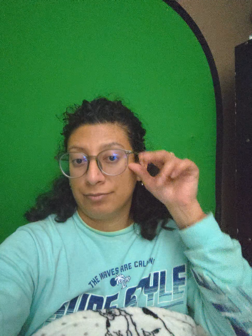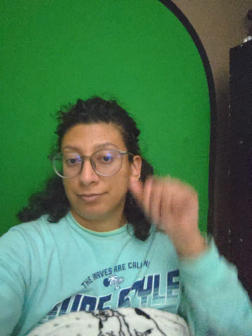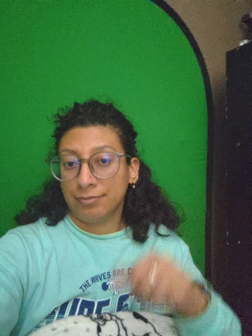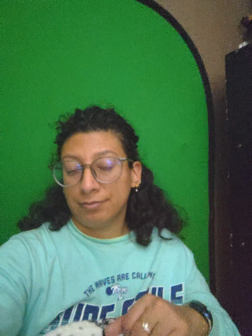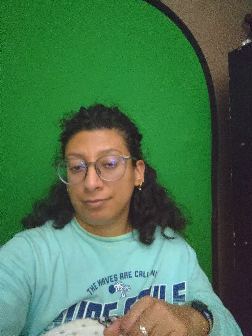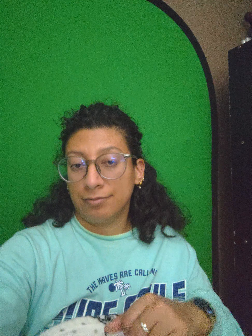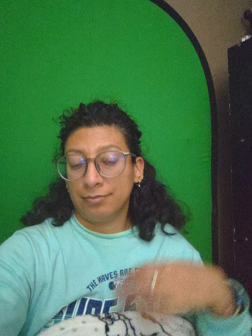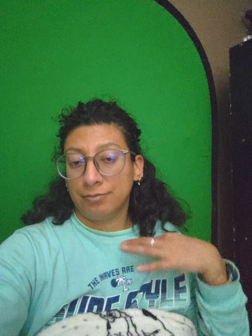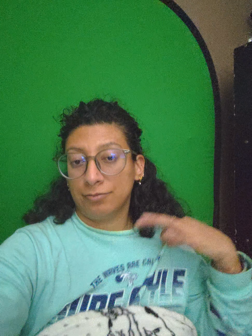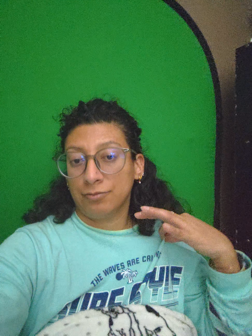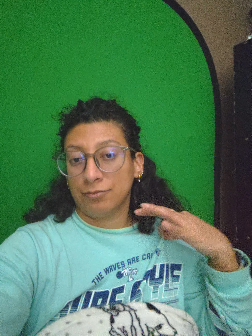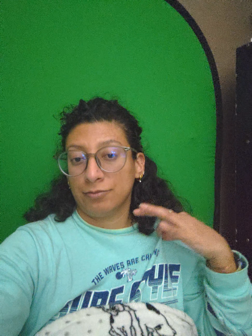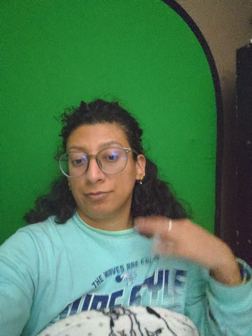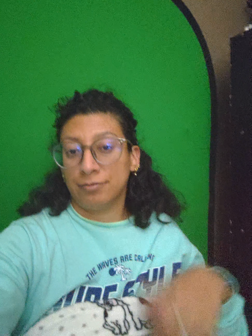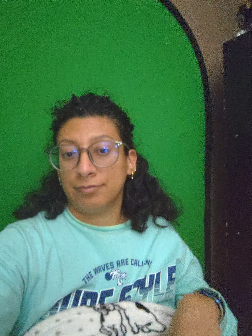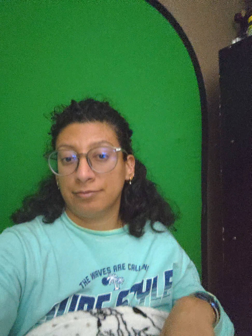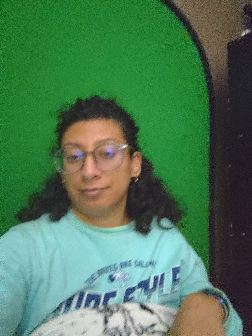shirt